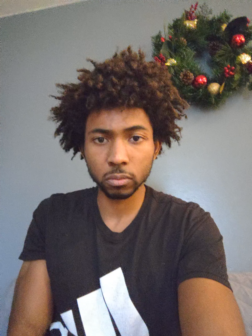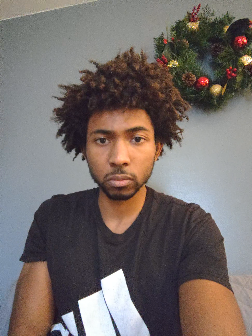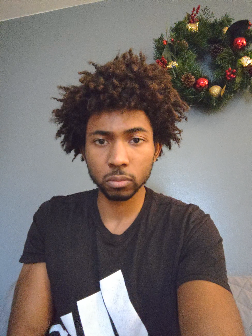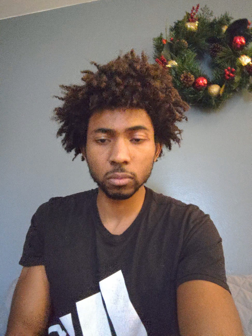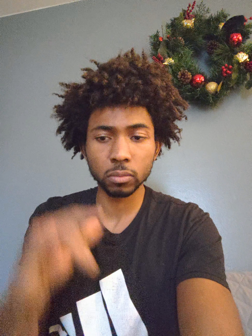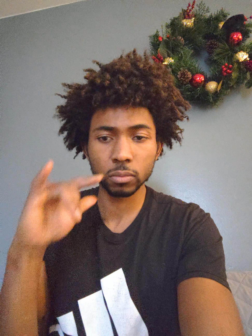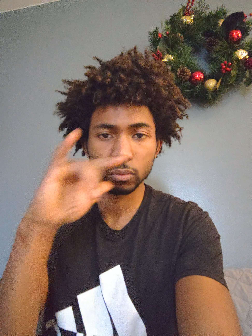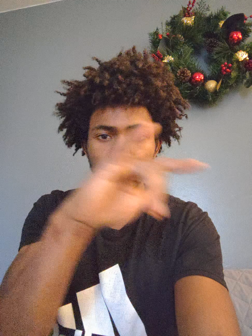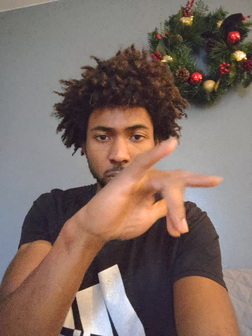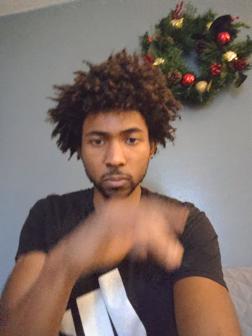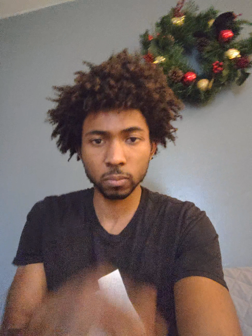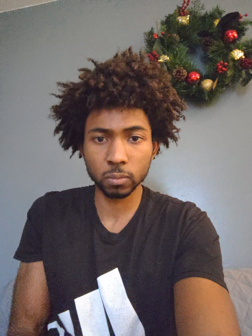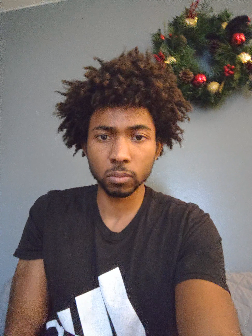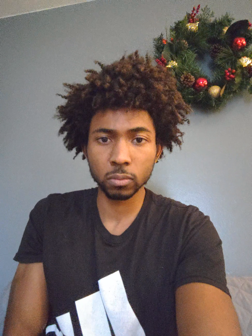airplane